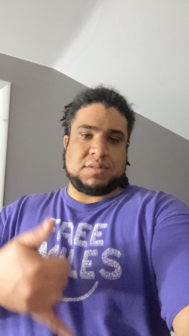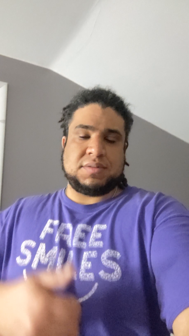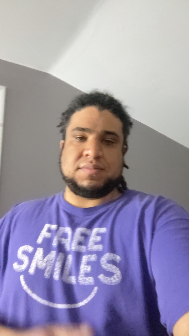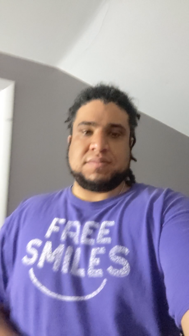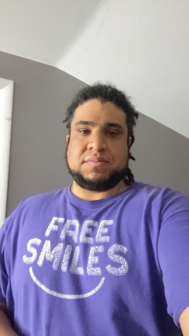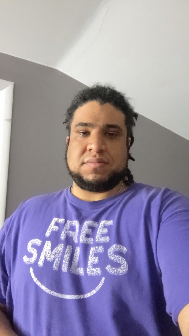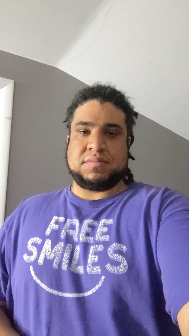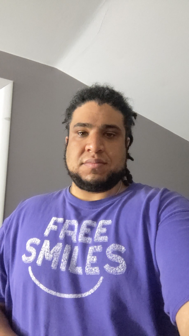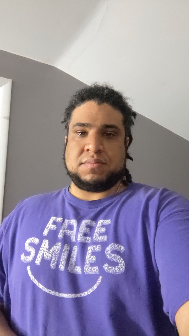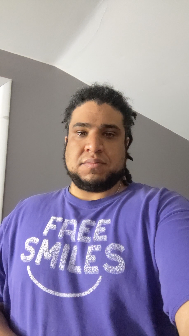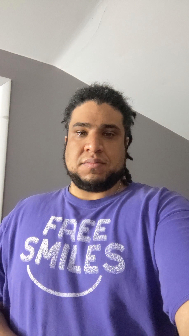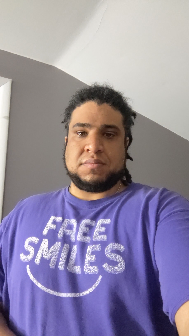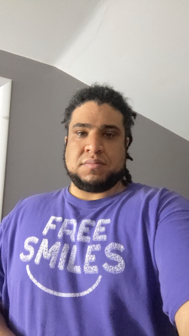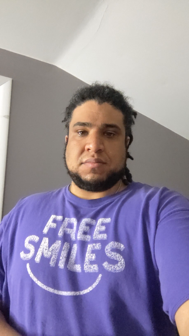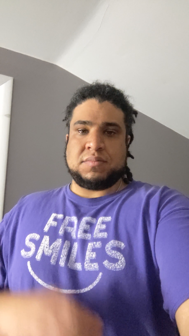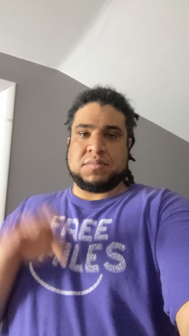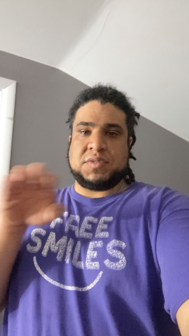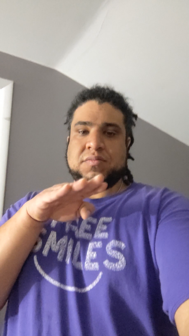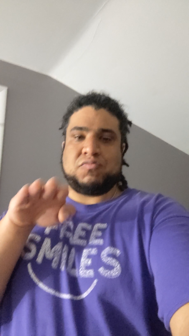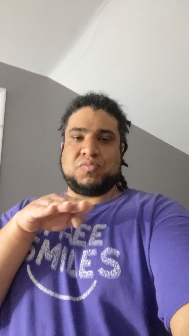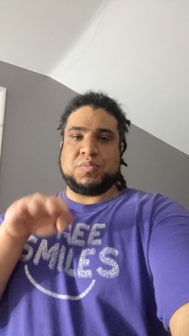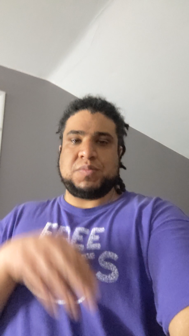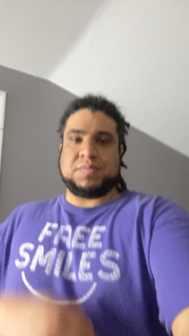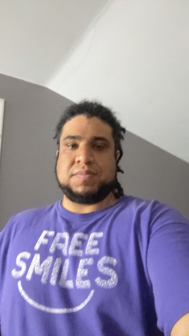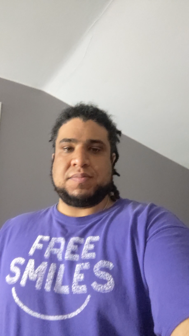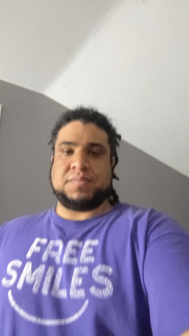boots